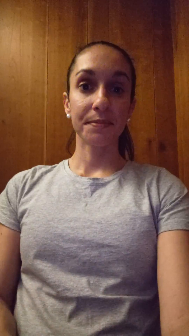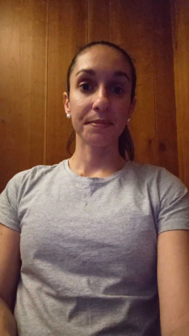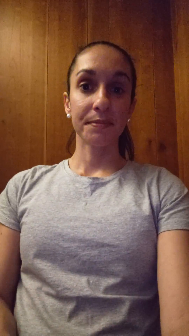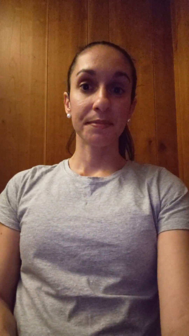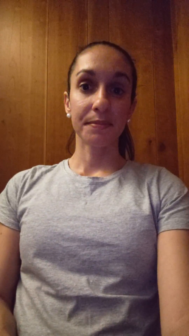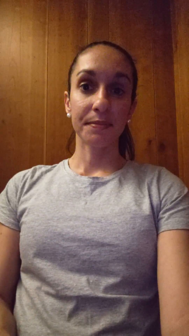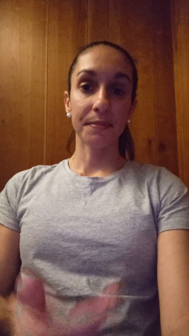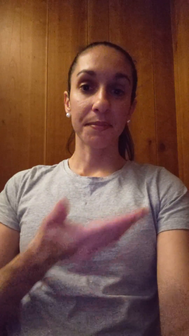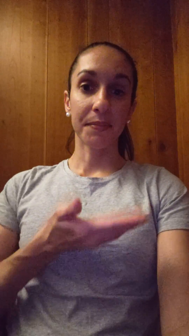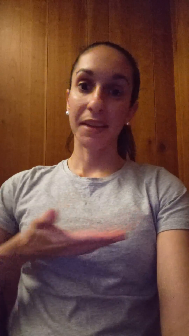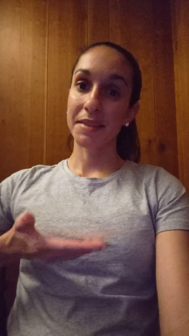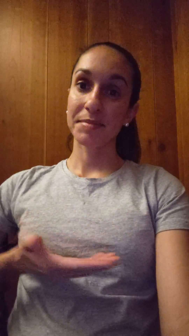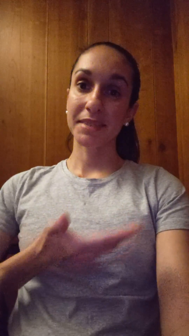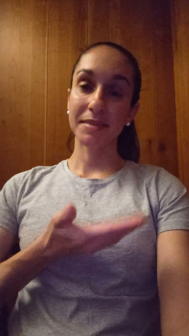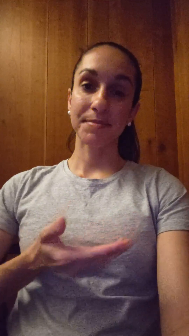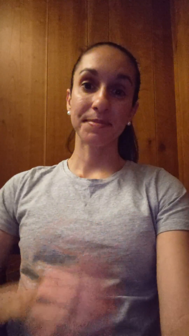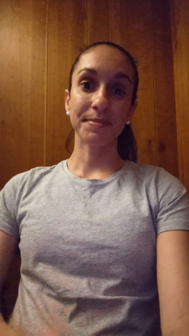baby